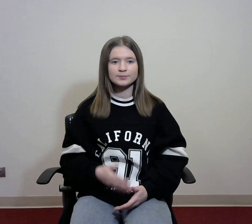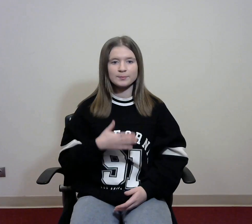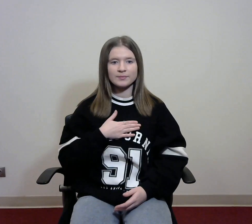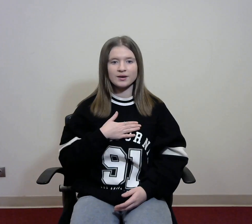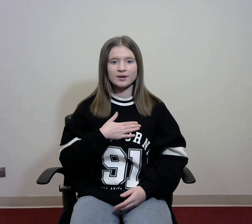mən